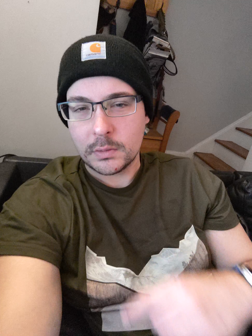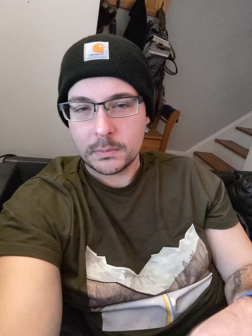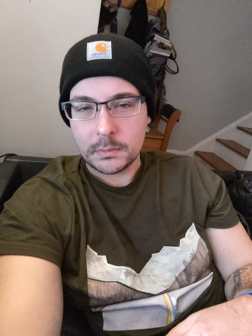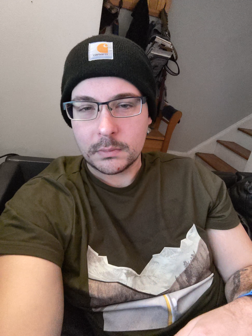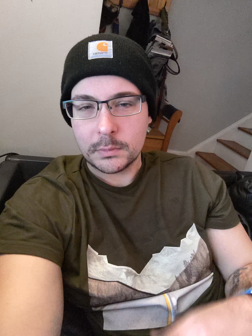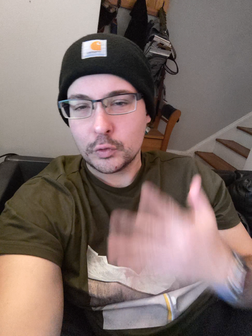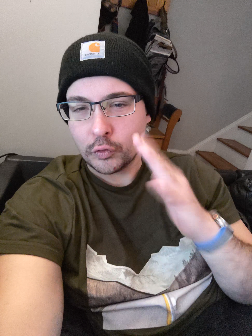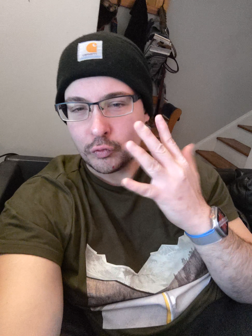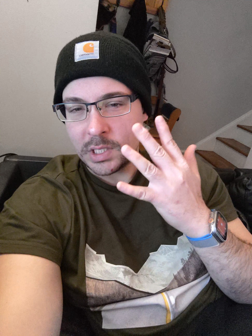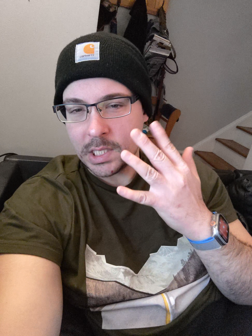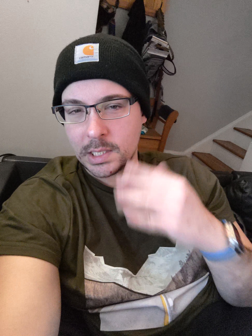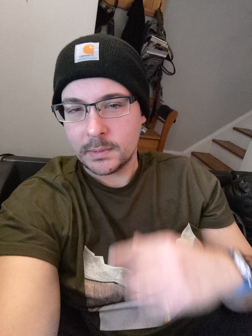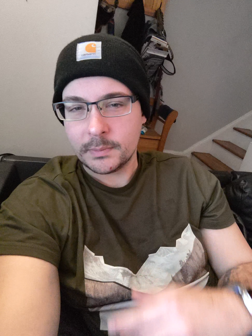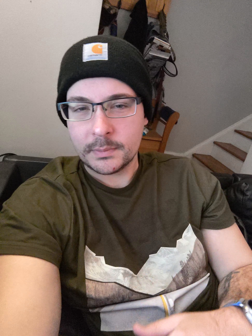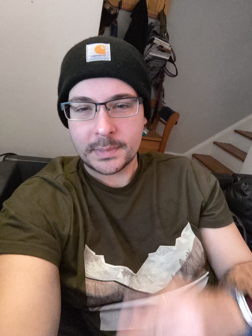tree